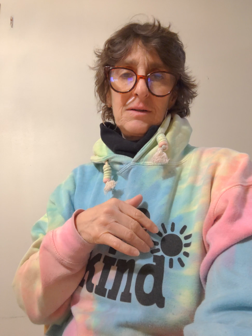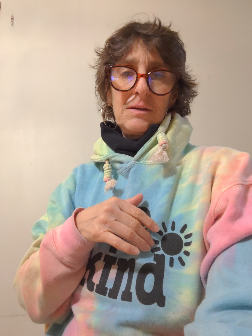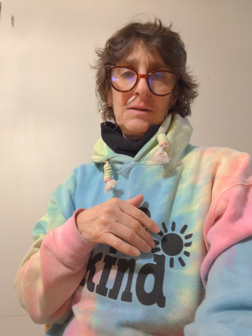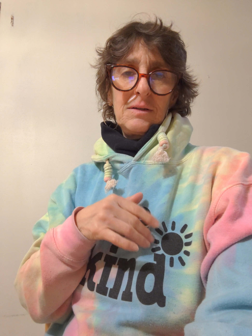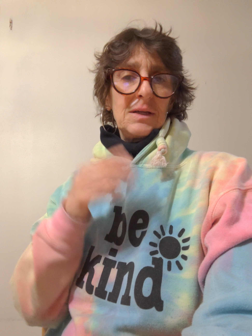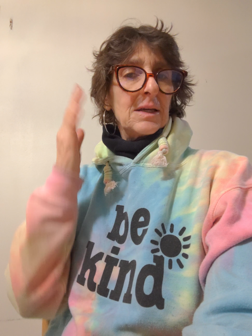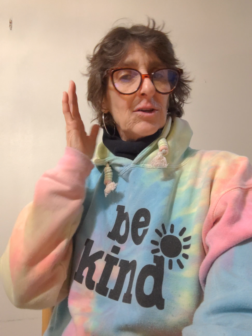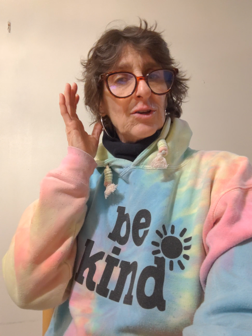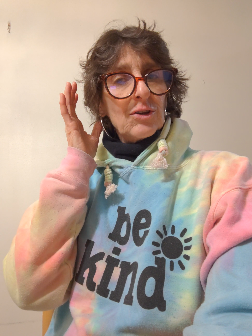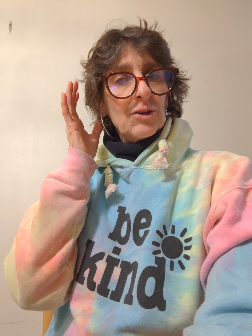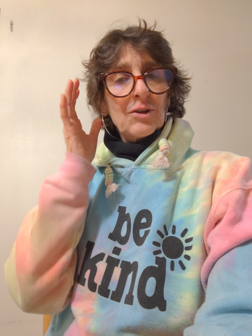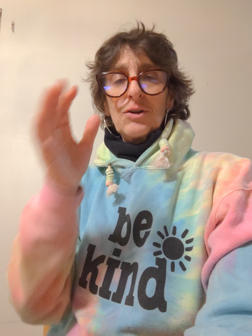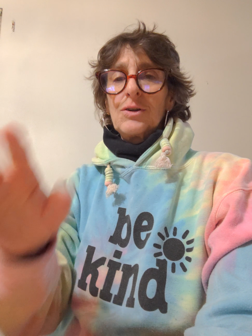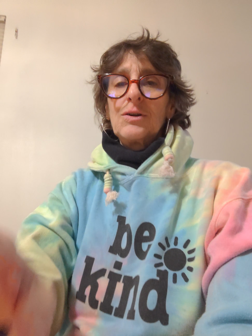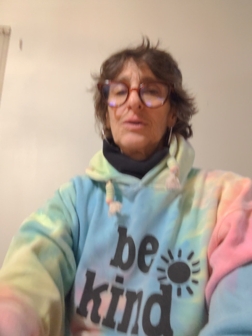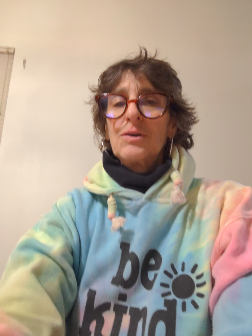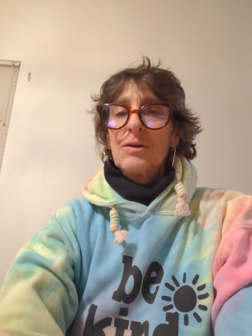hear